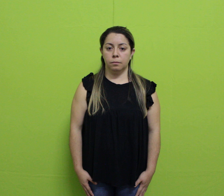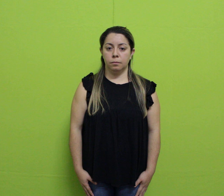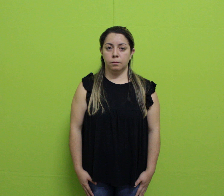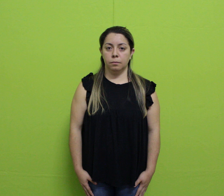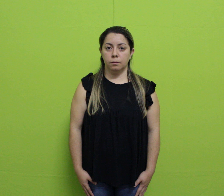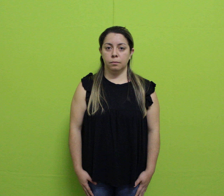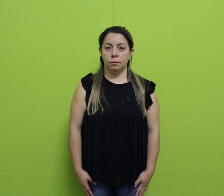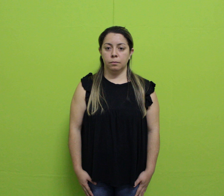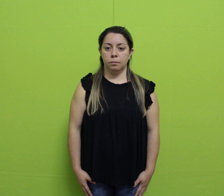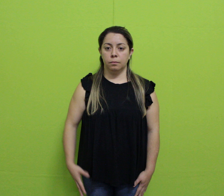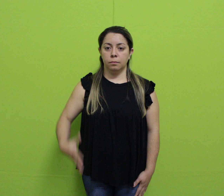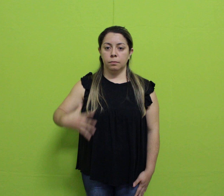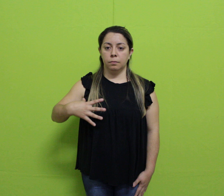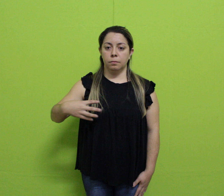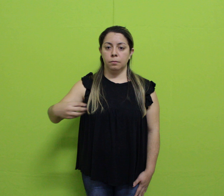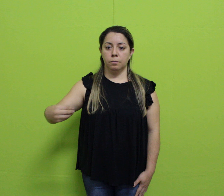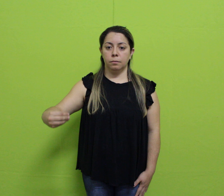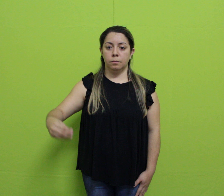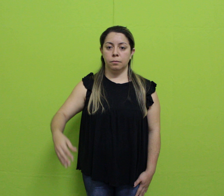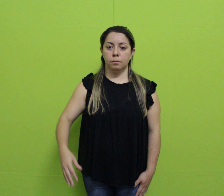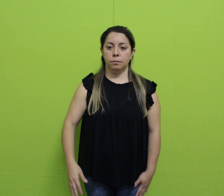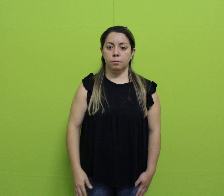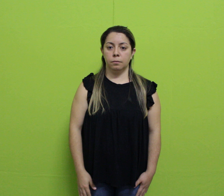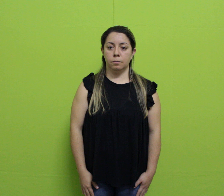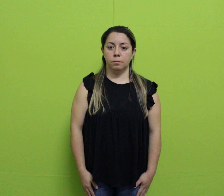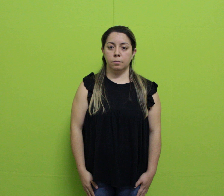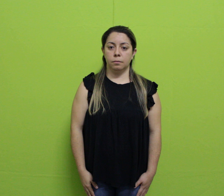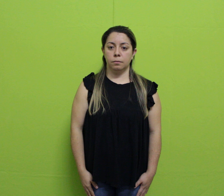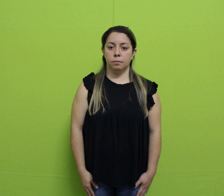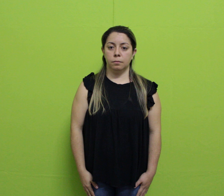filho